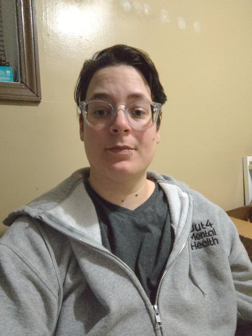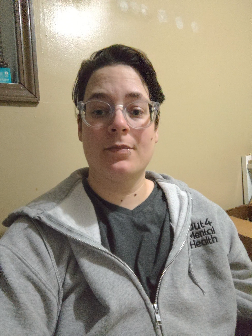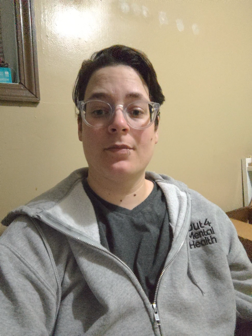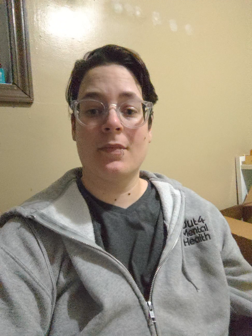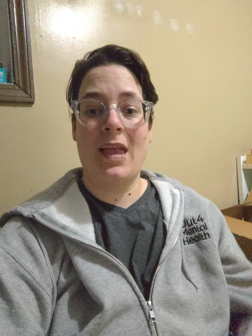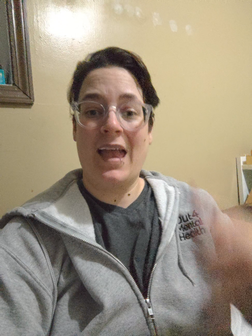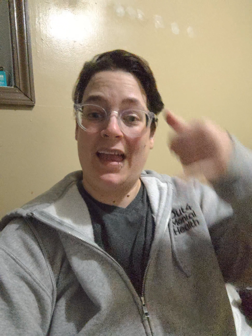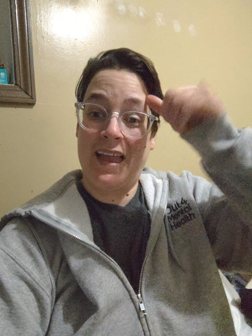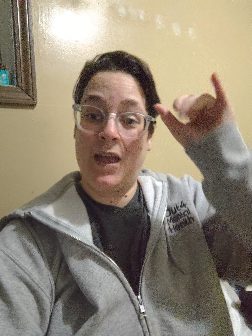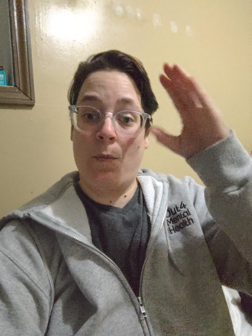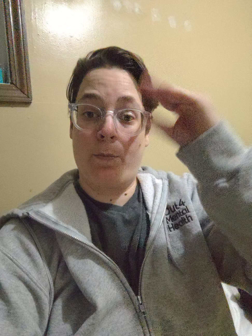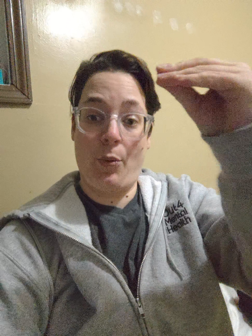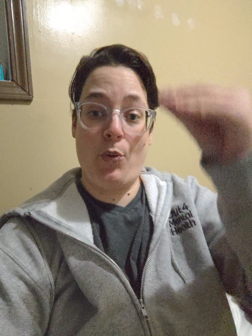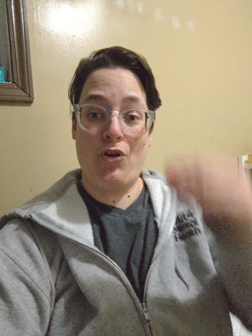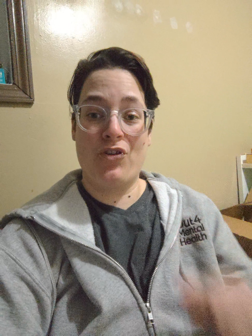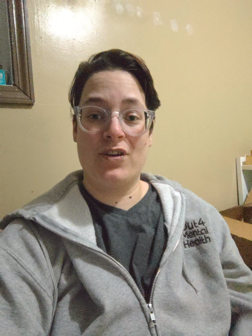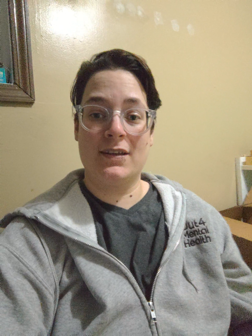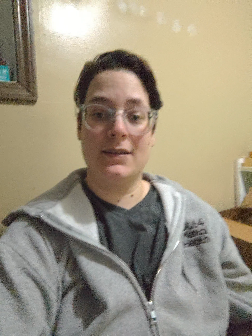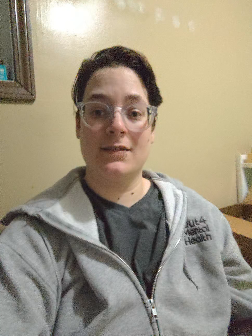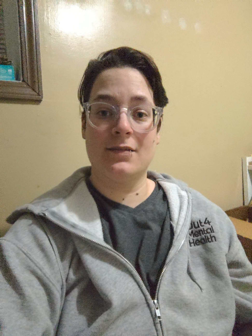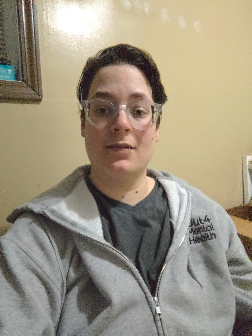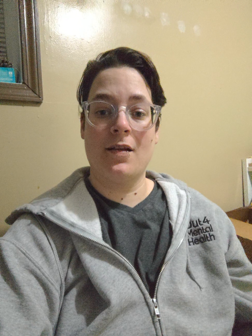cowboy